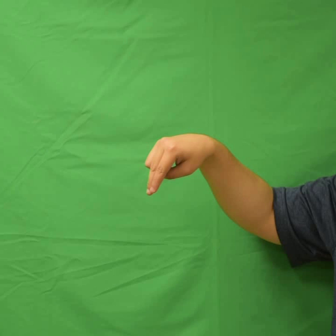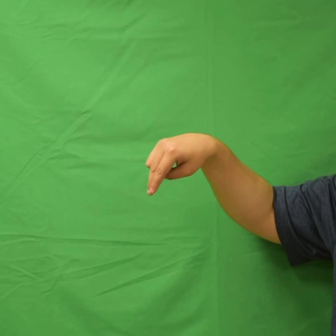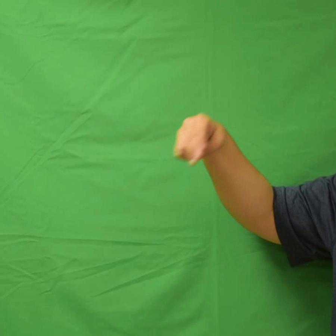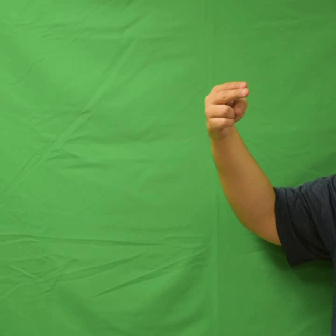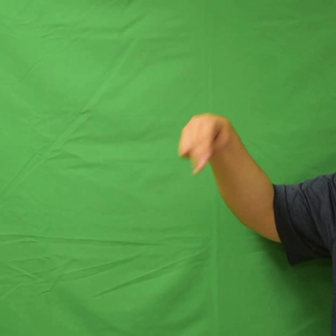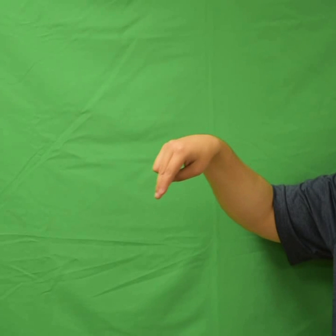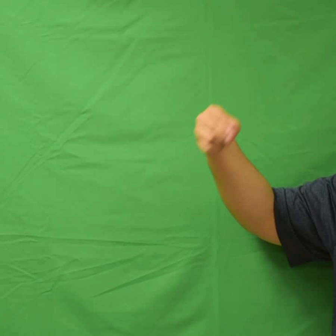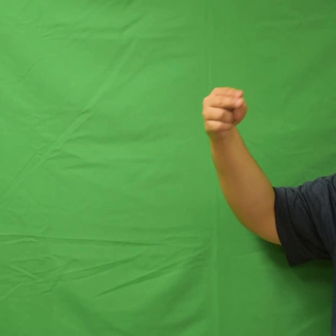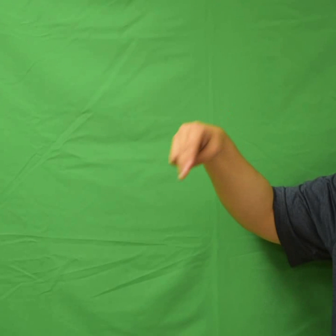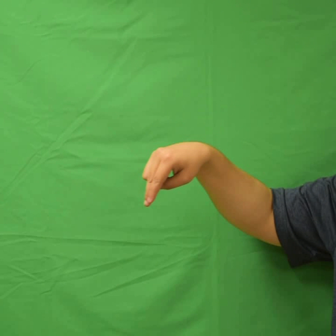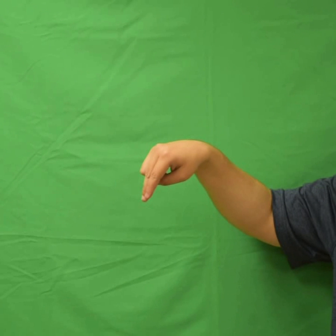Ñ